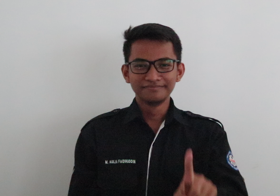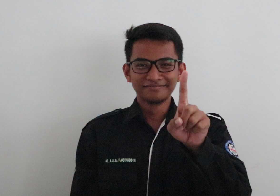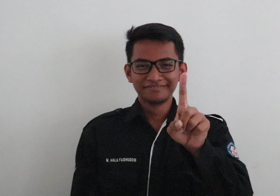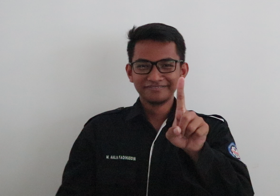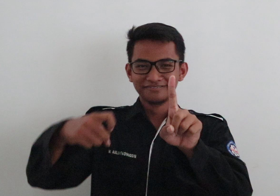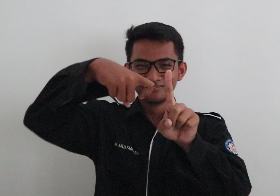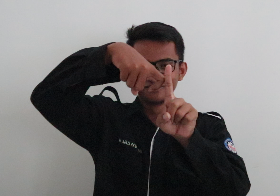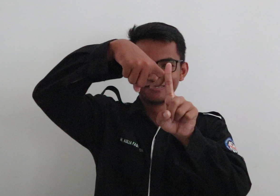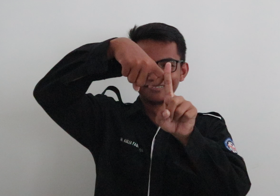K